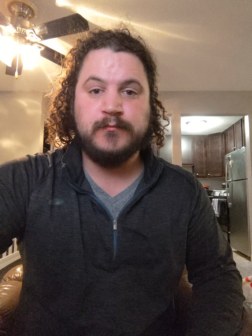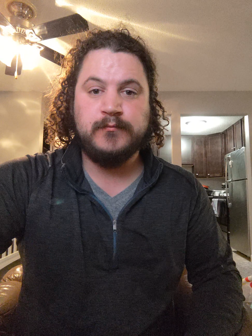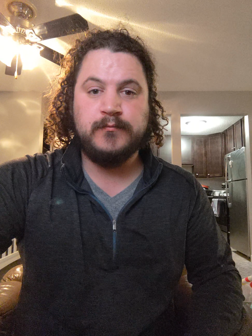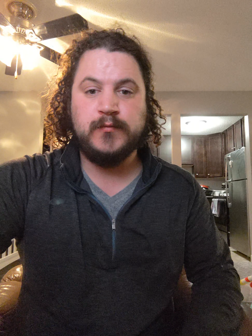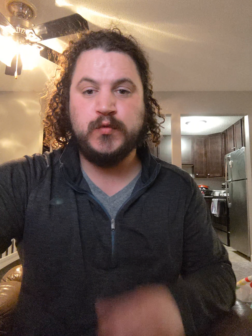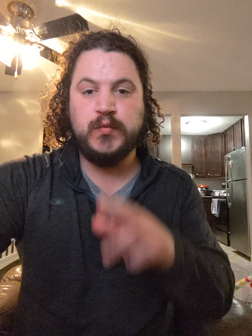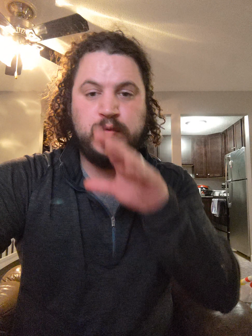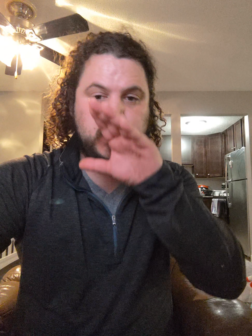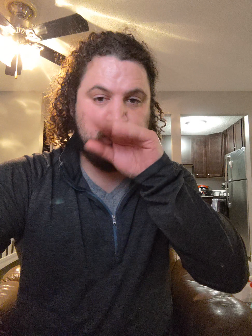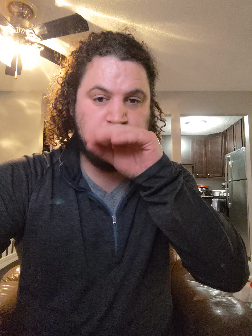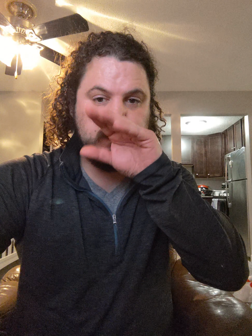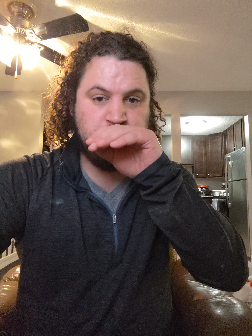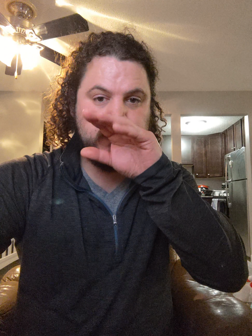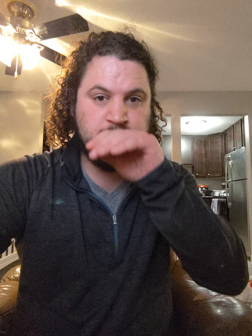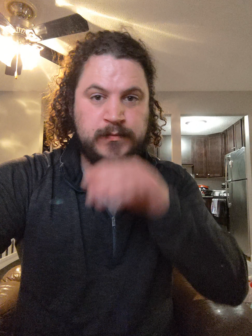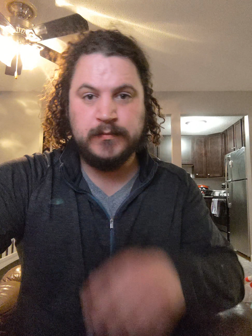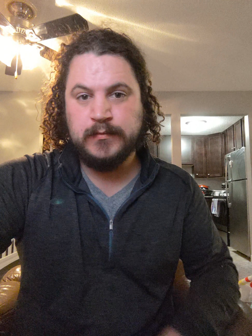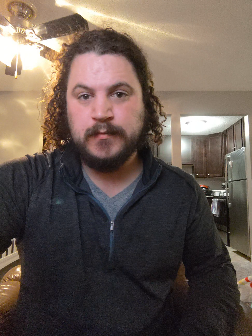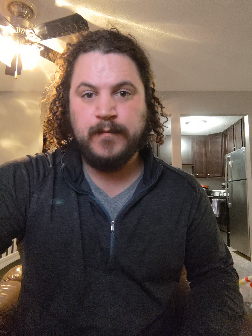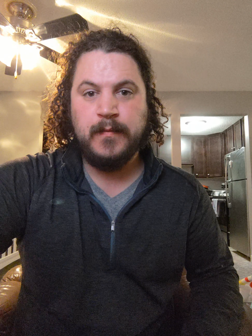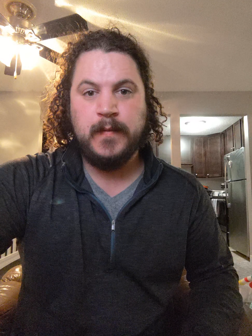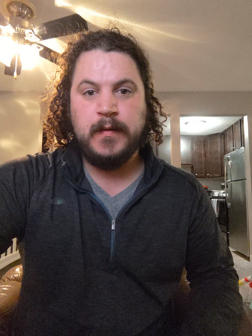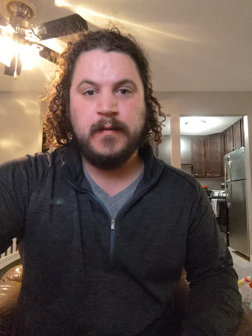goose